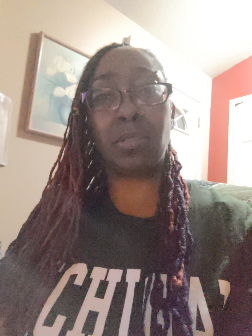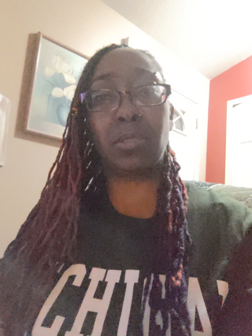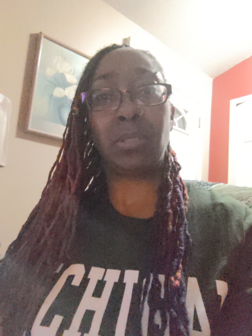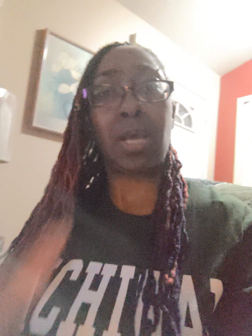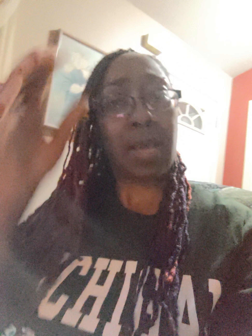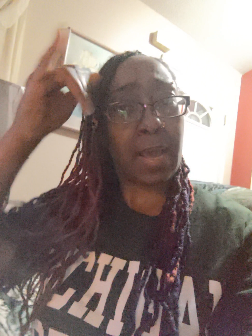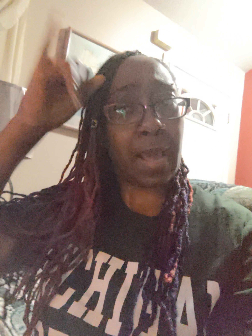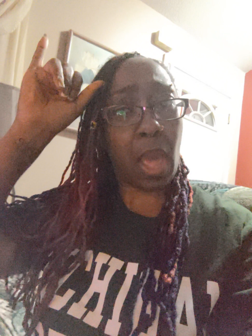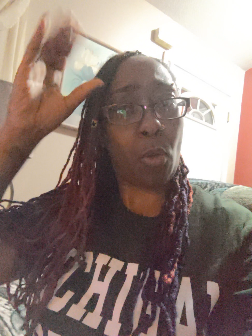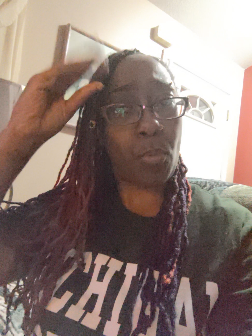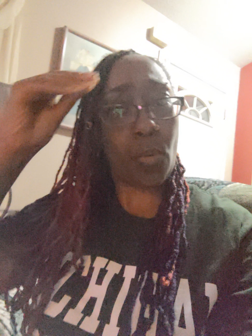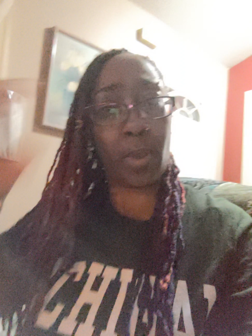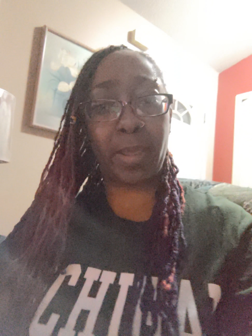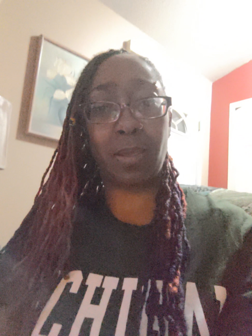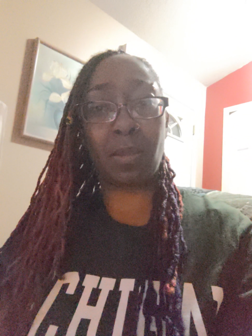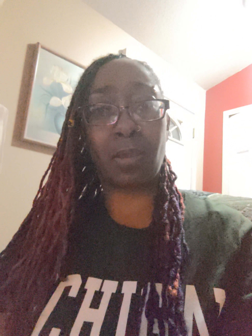cowboy